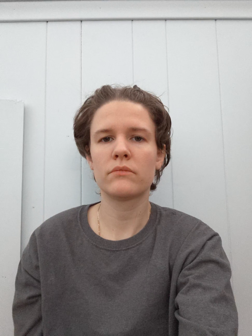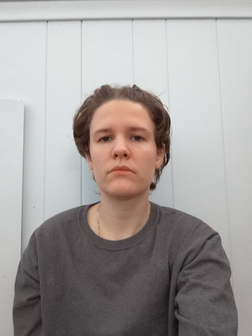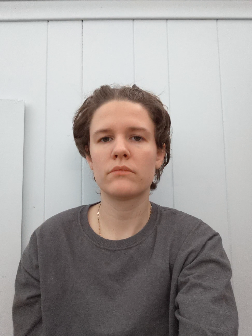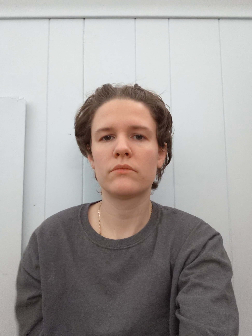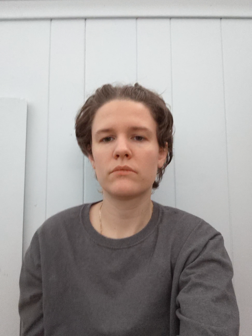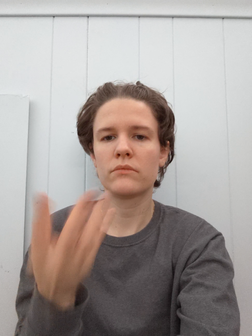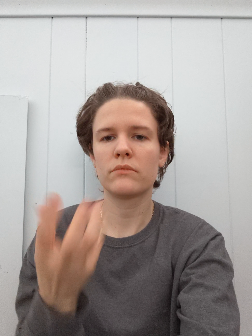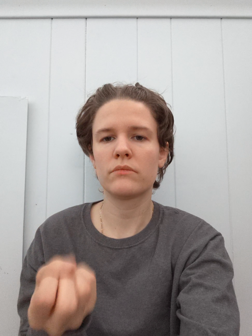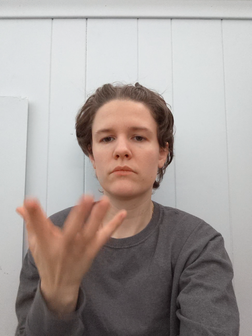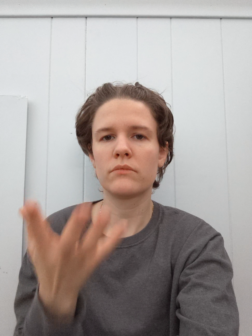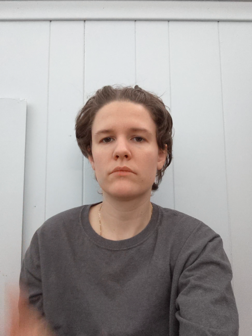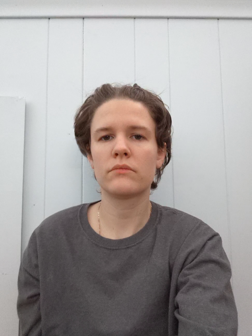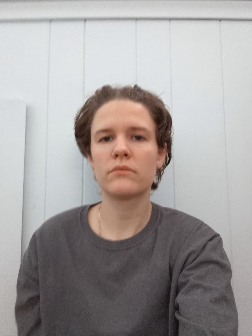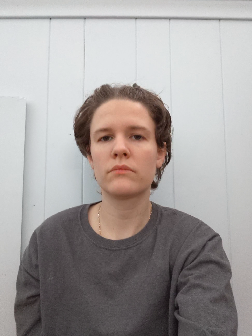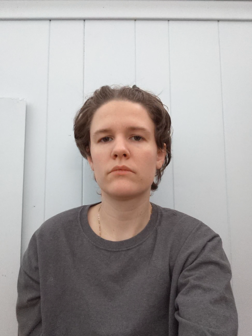many